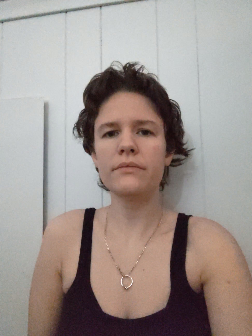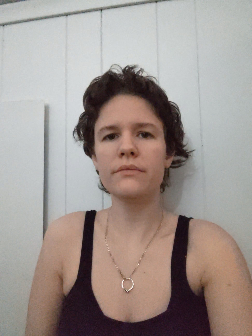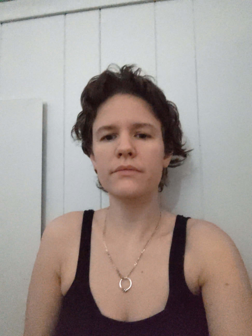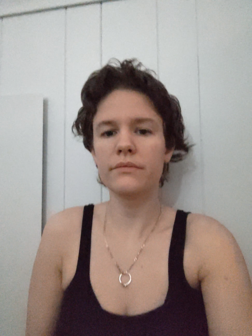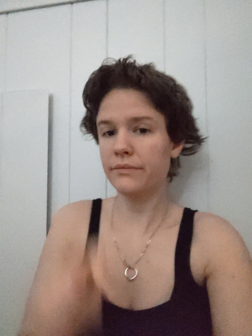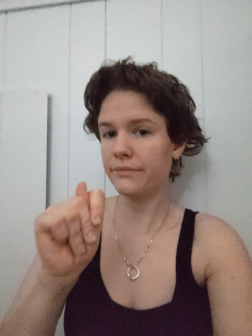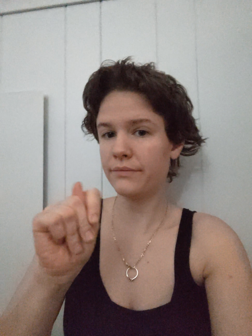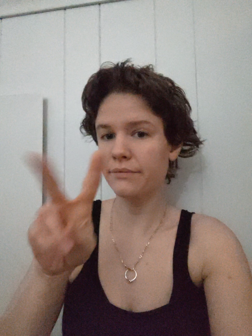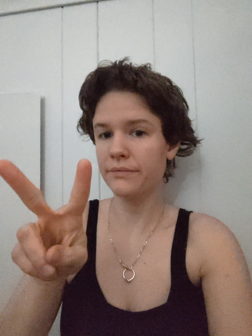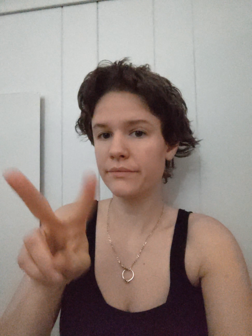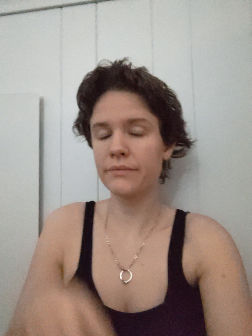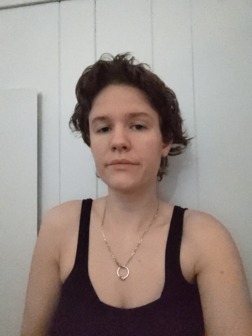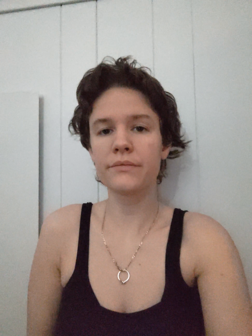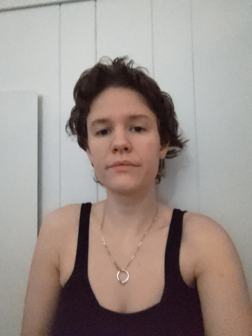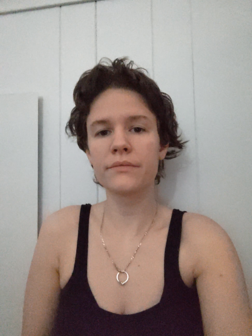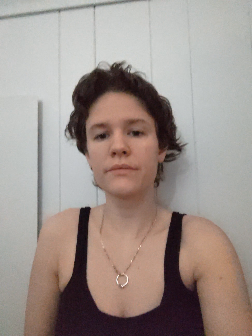TV